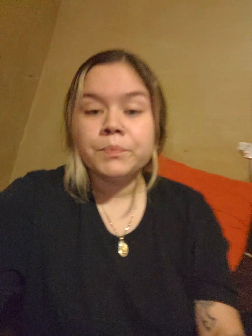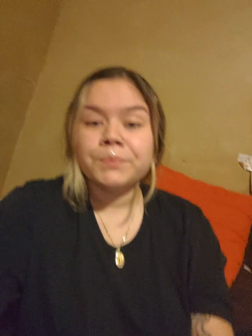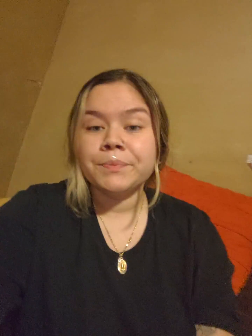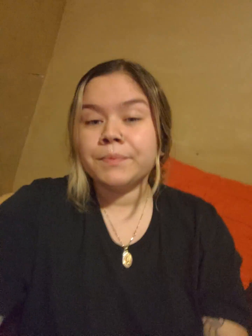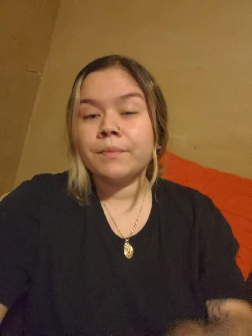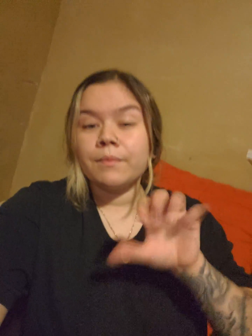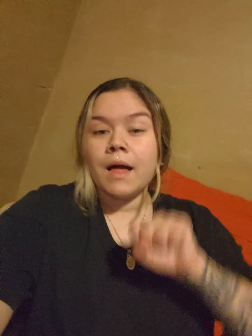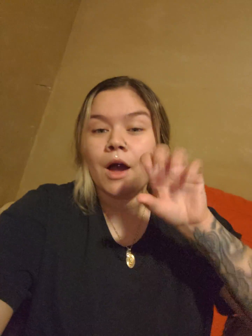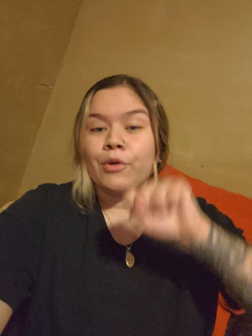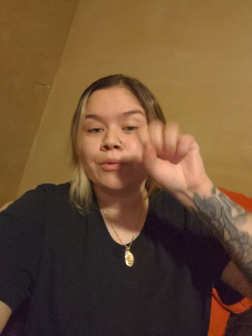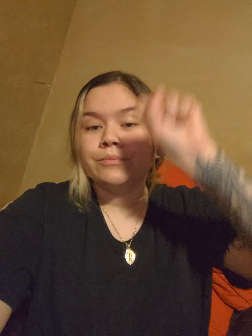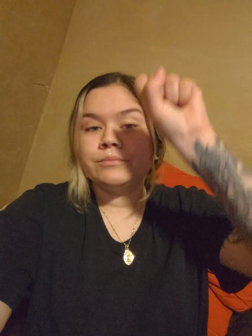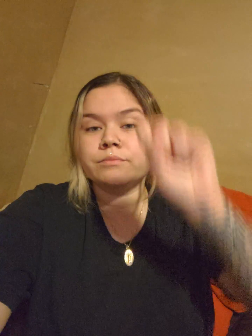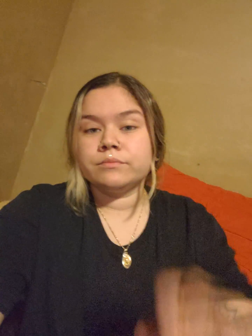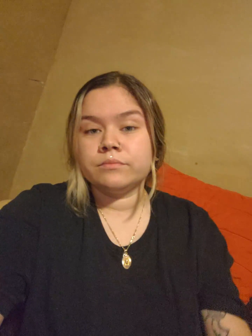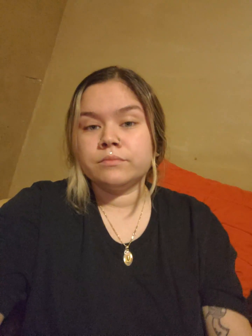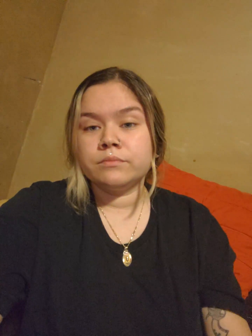ladder